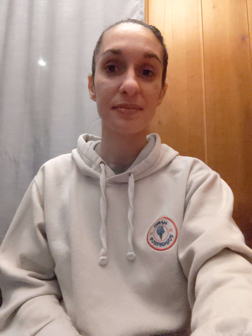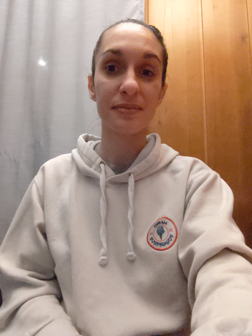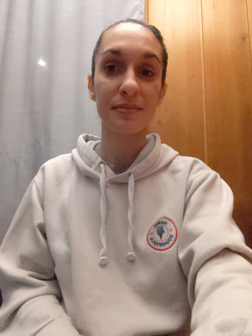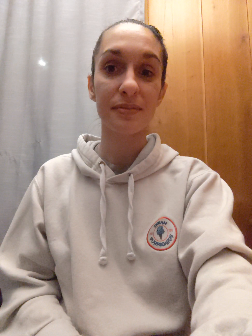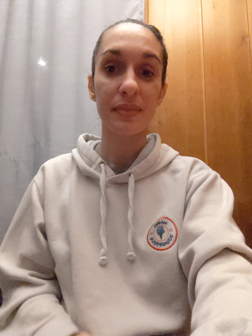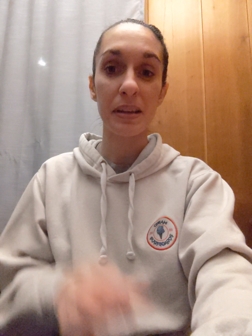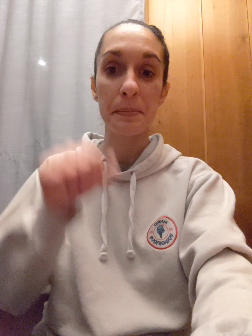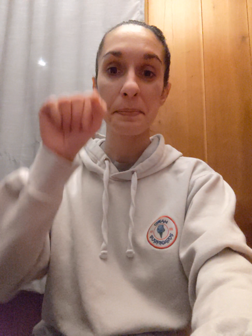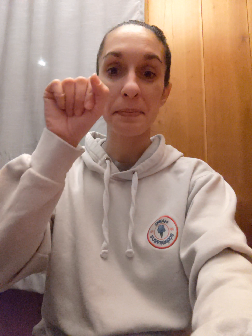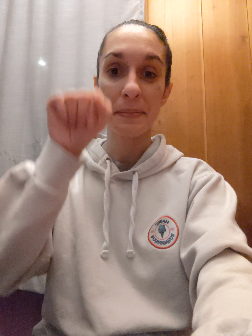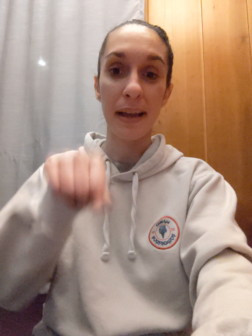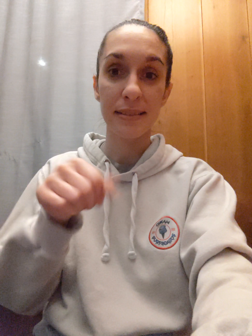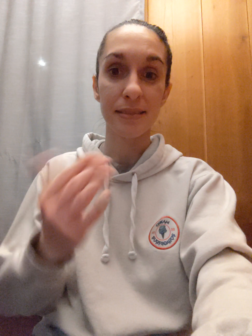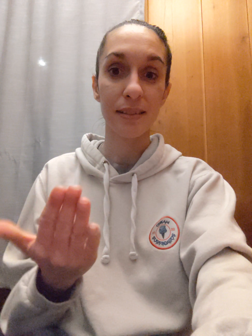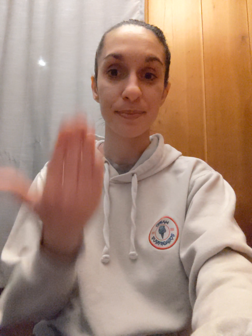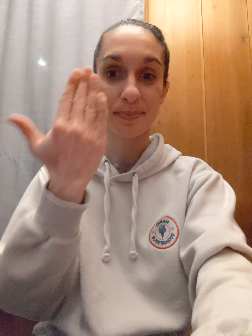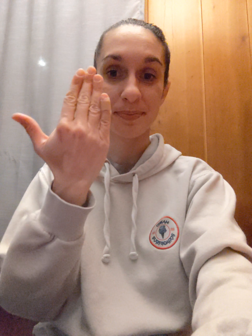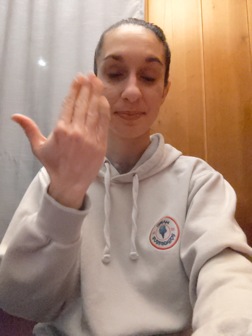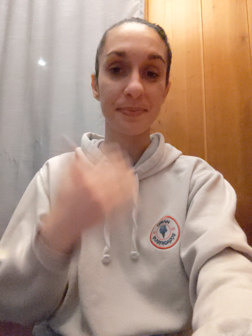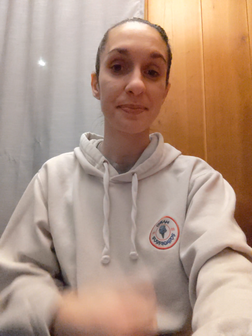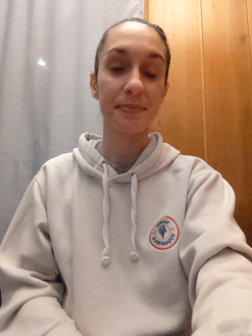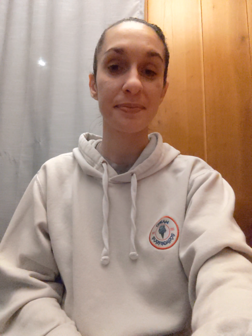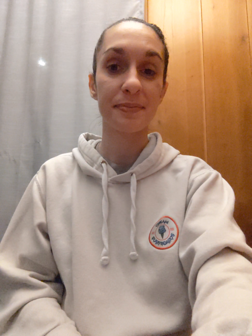mitten